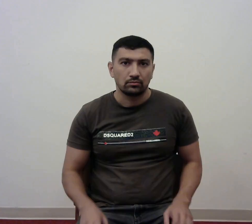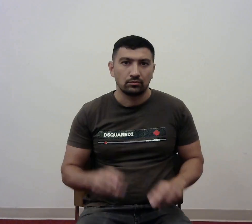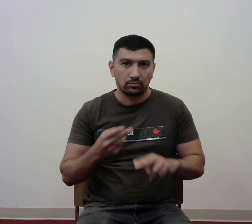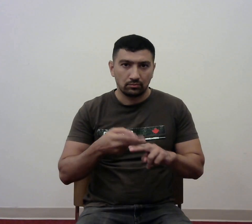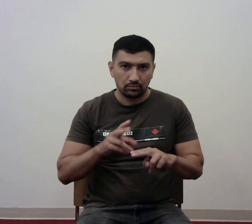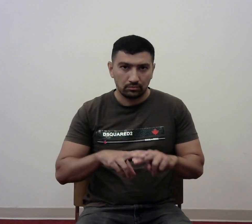bu